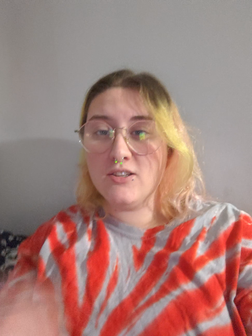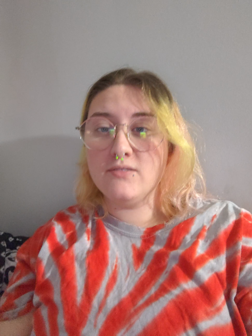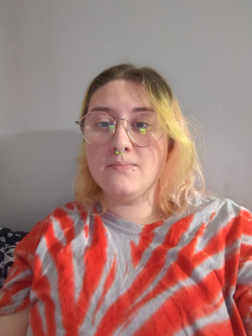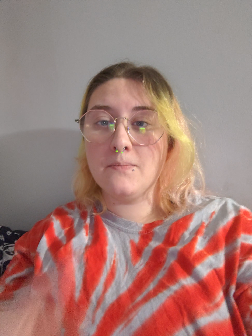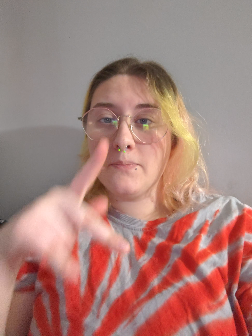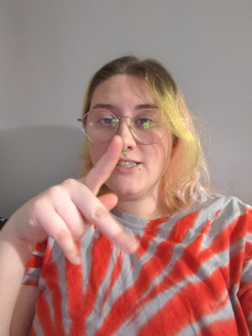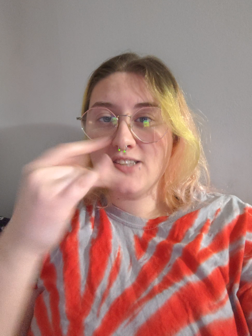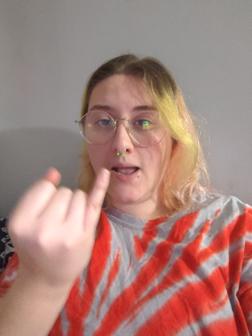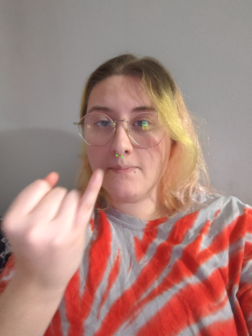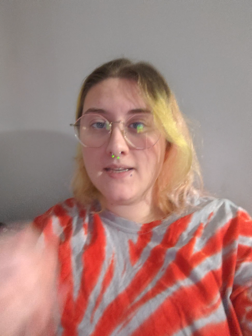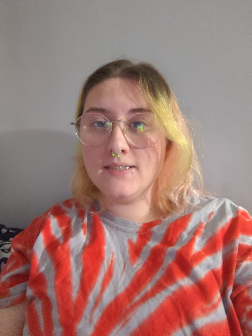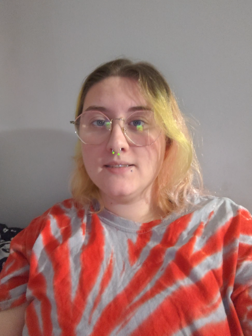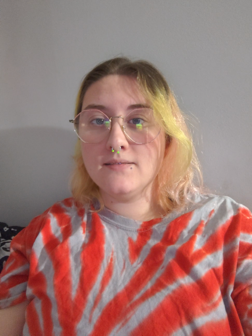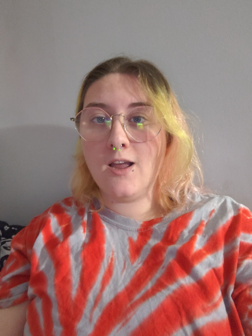pajamas